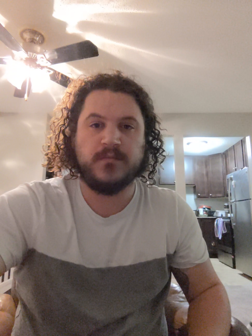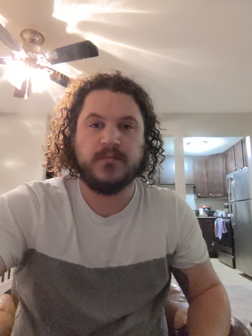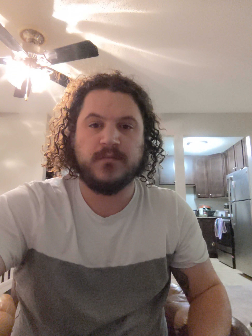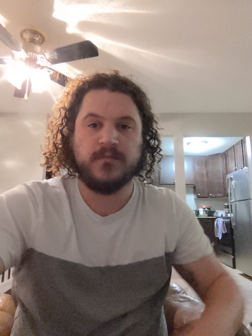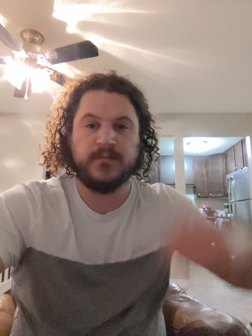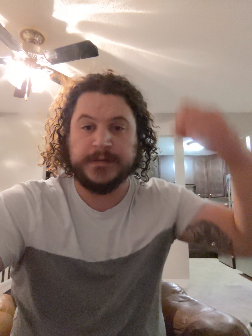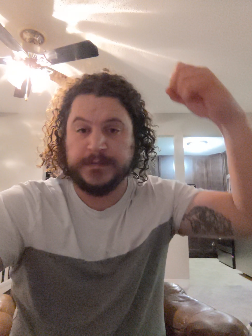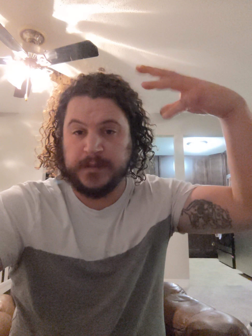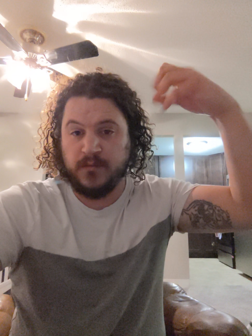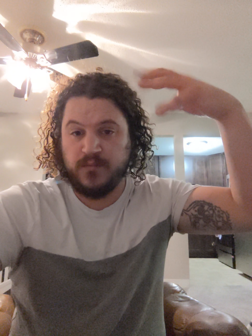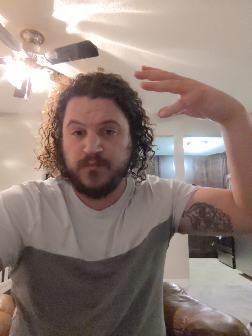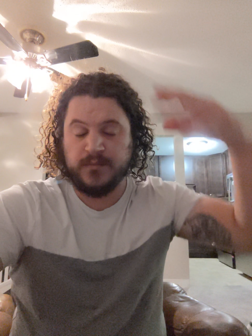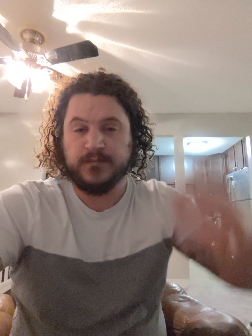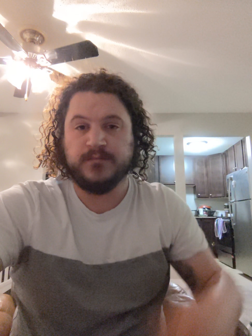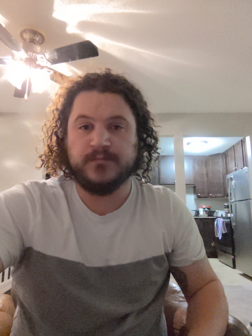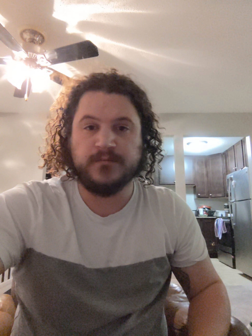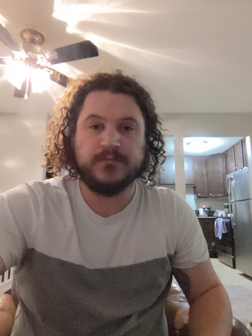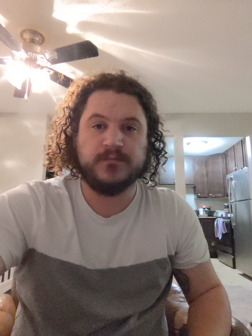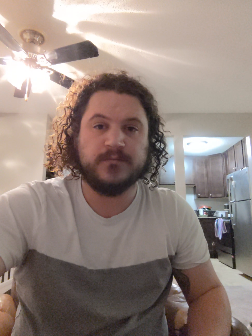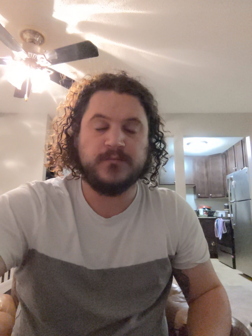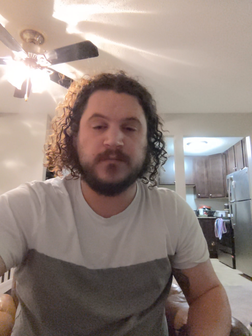shower